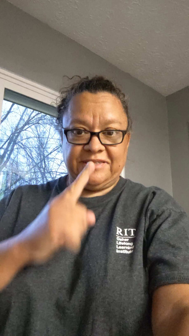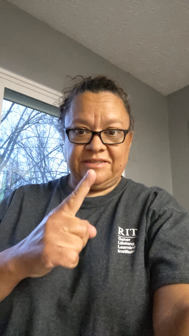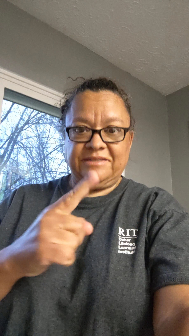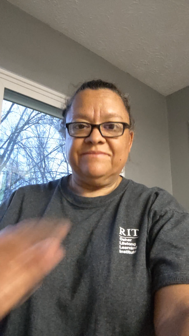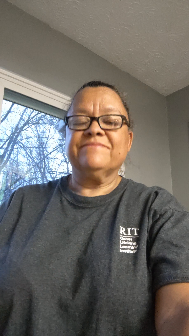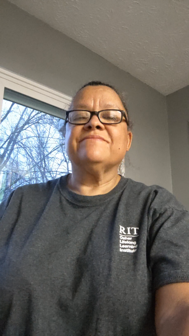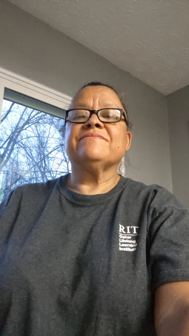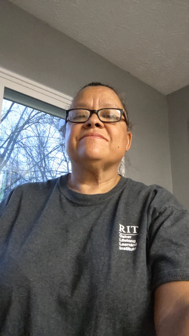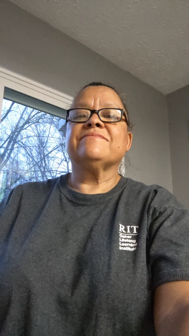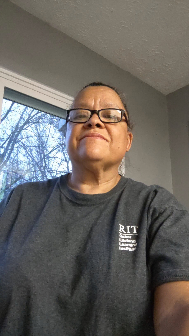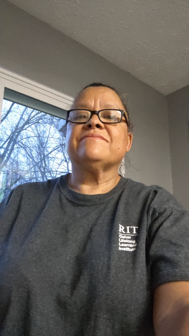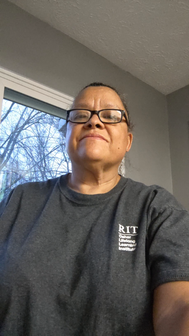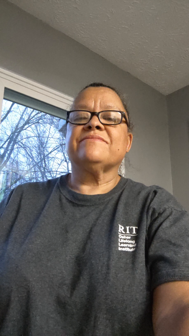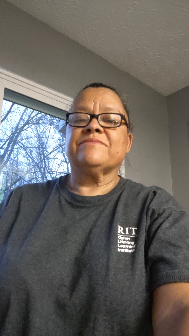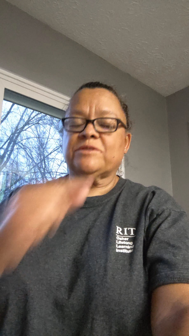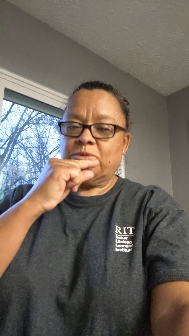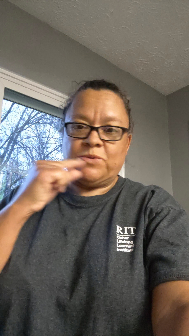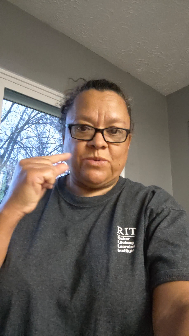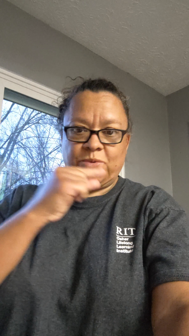glue